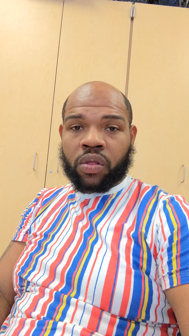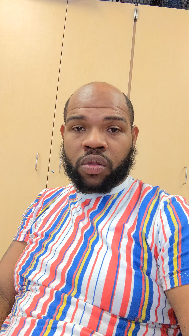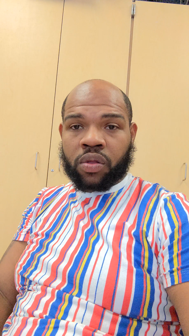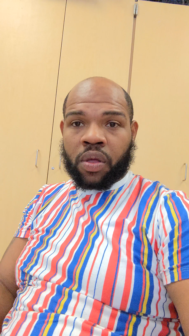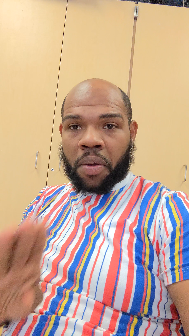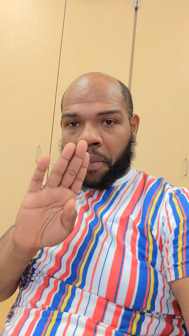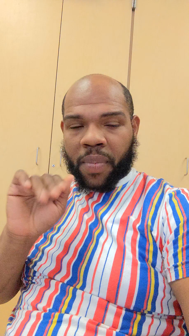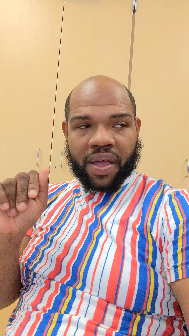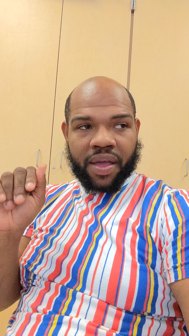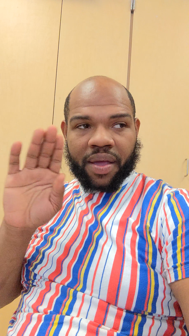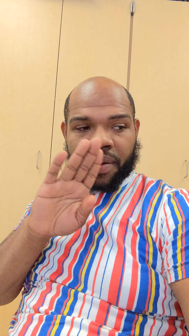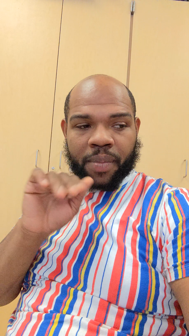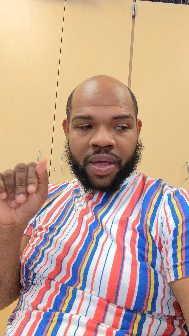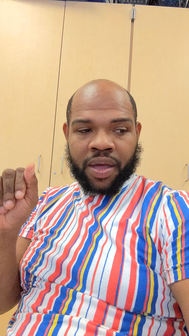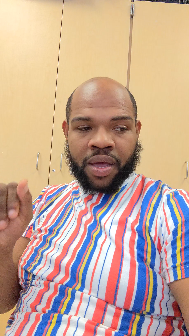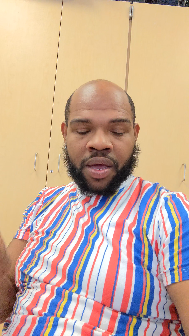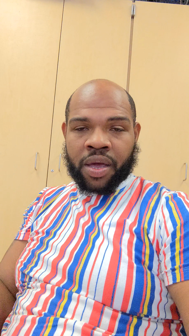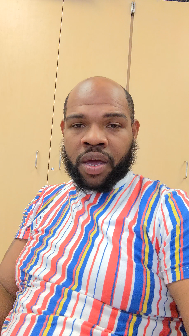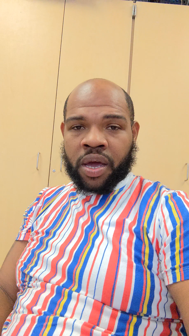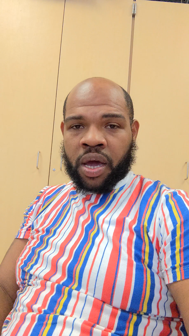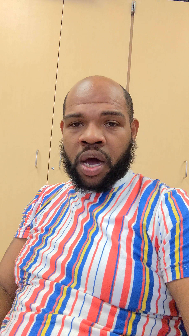baa baa